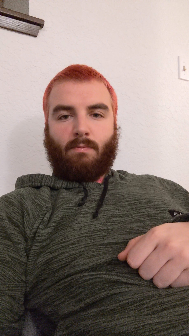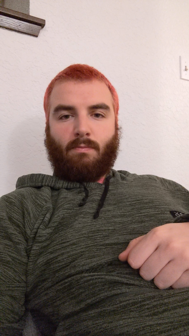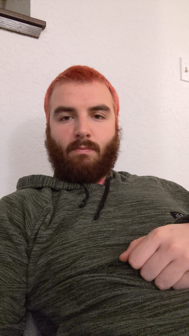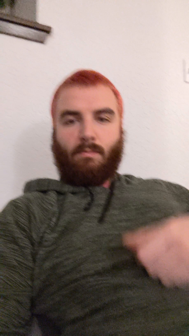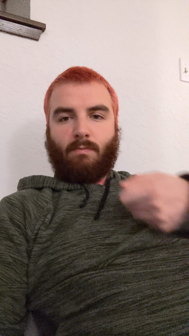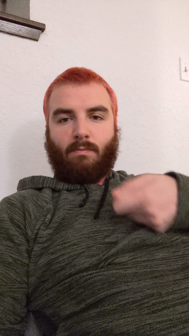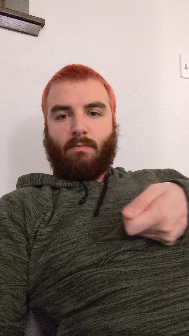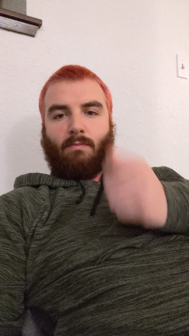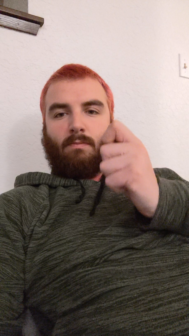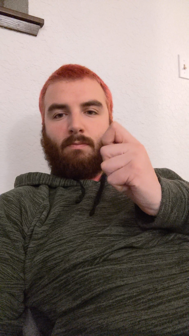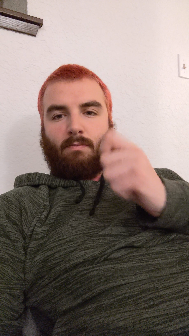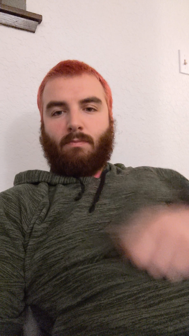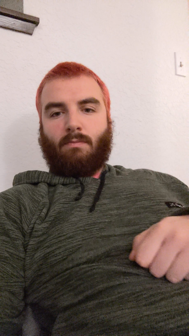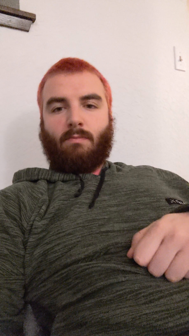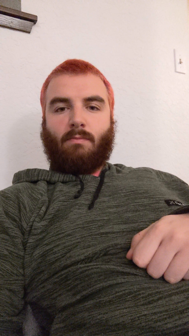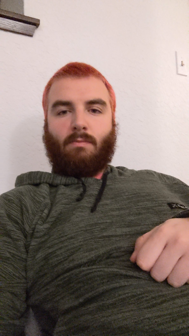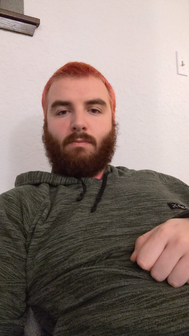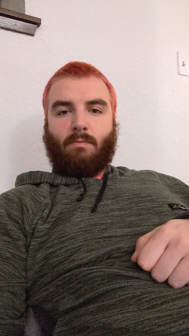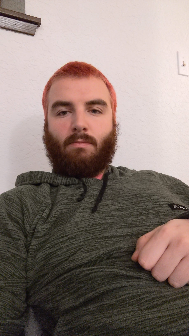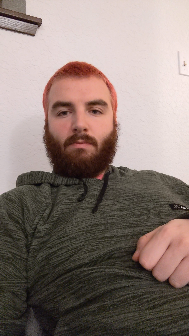shovel